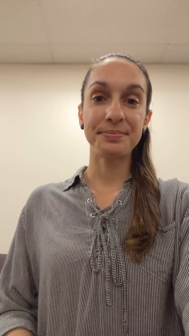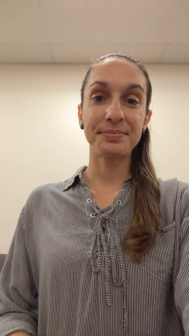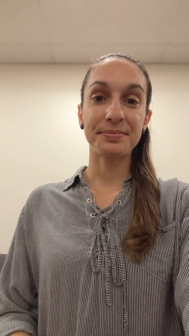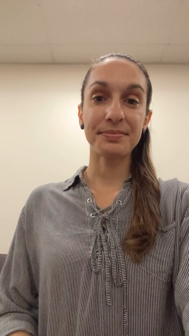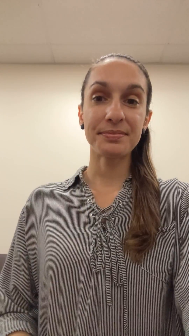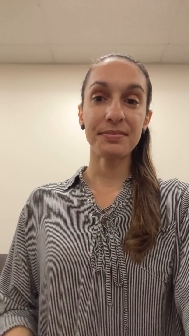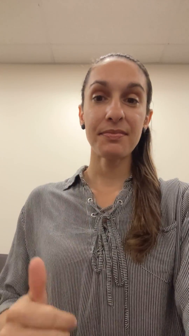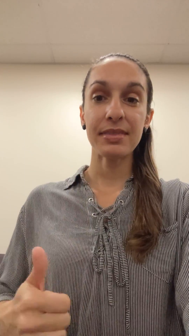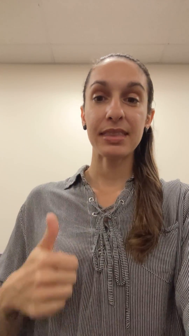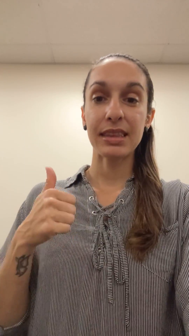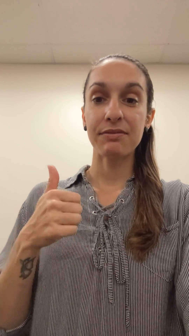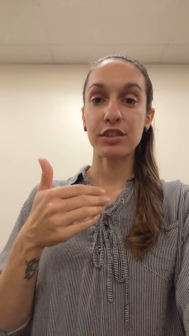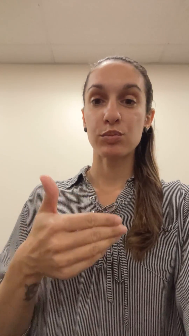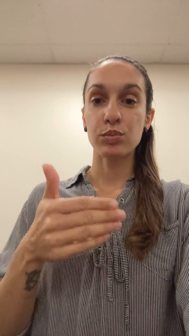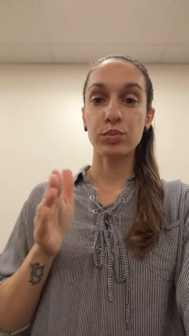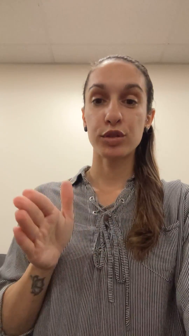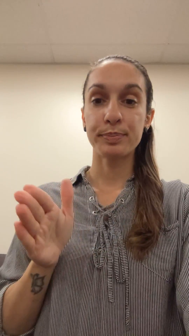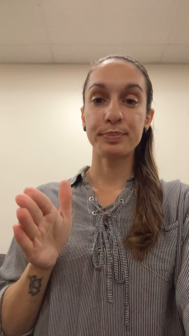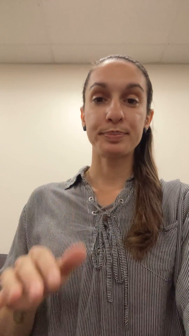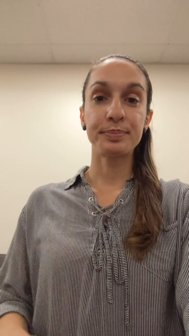living room